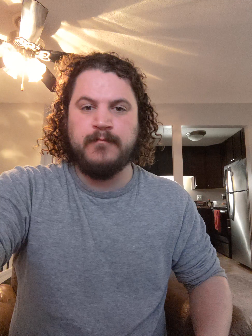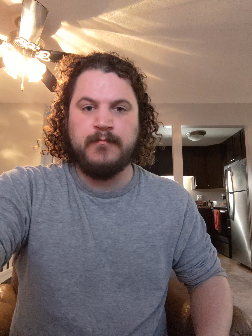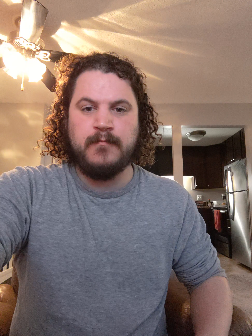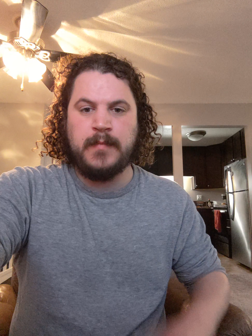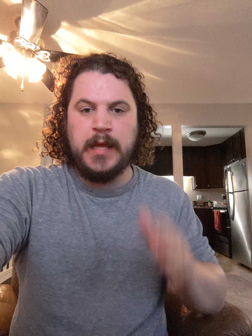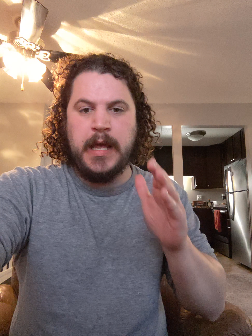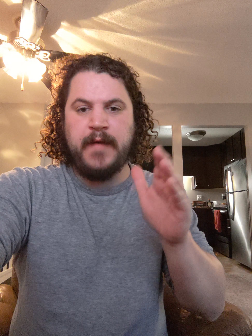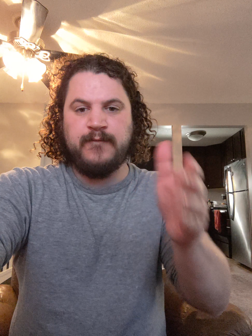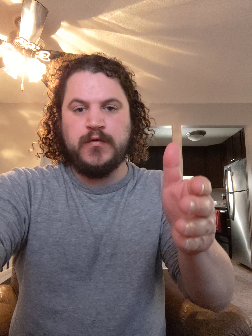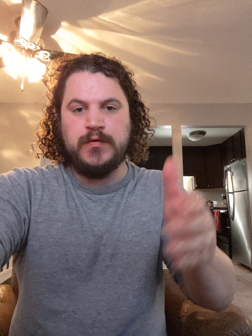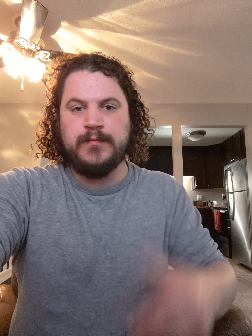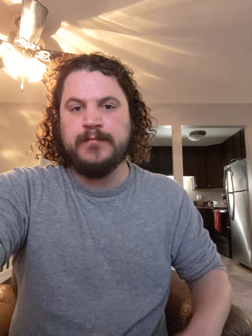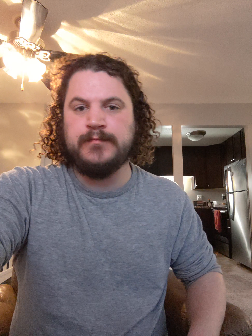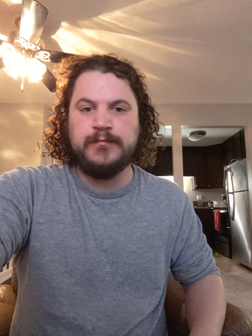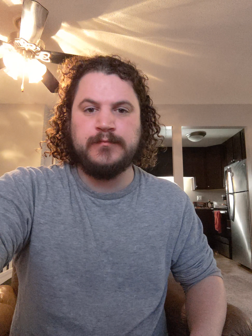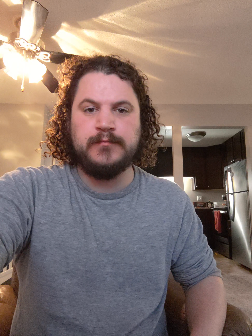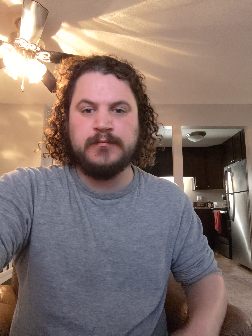after